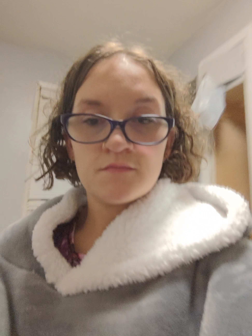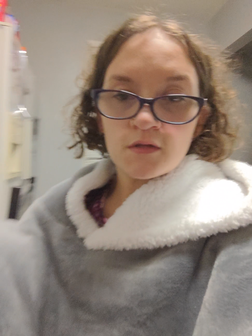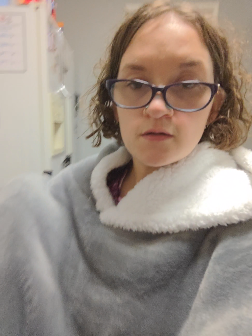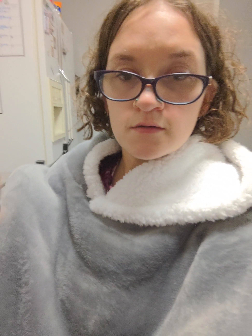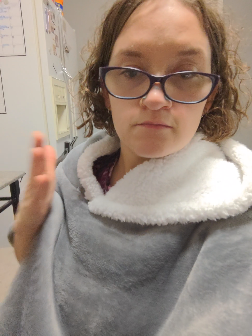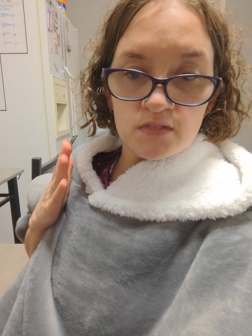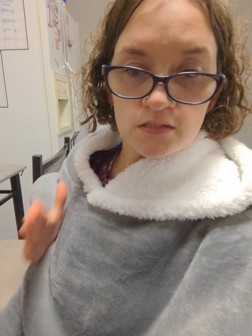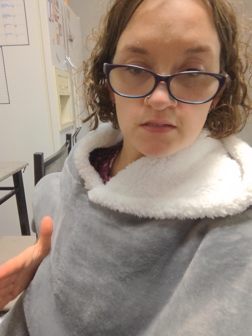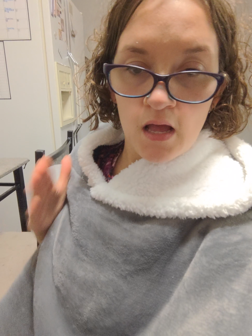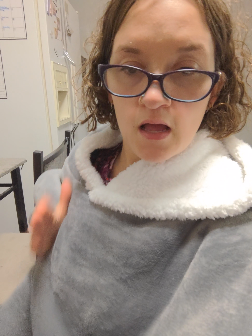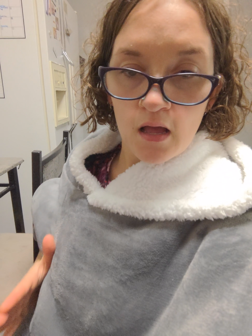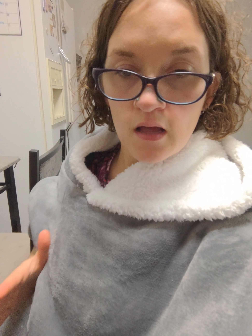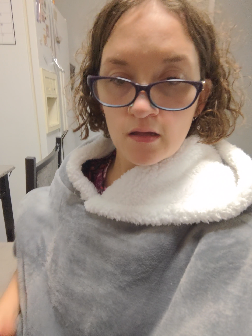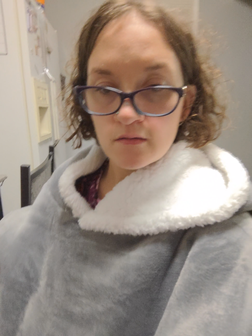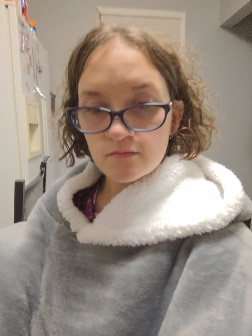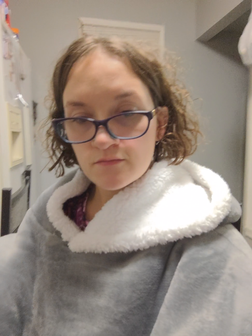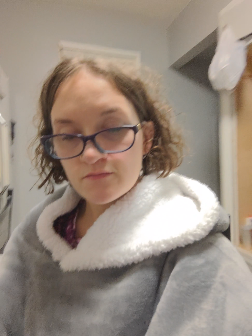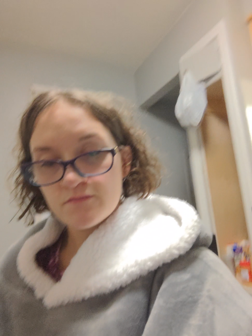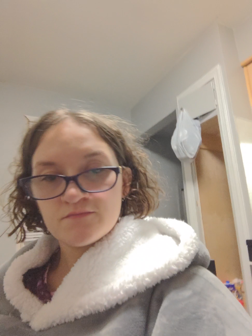beside